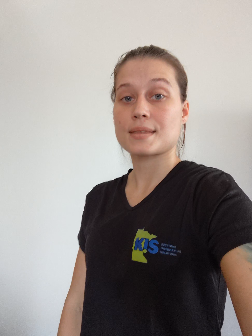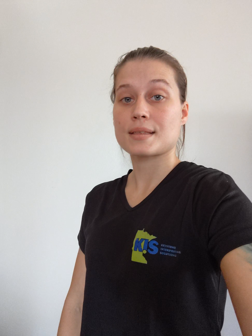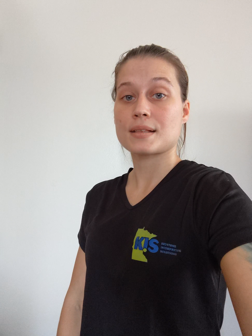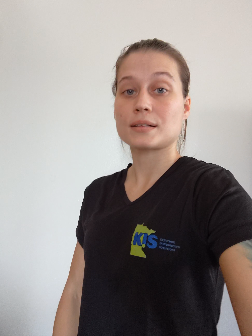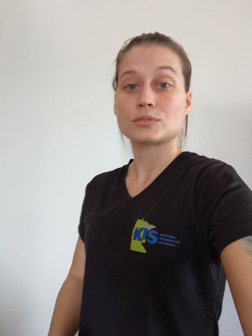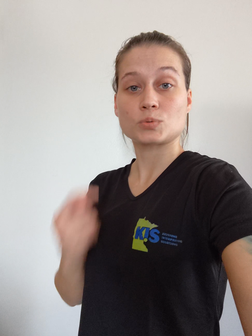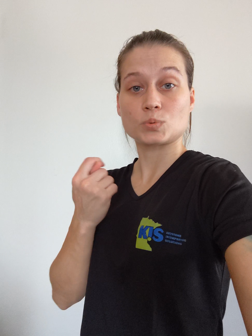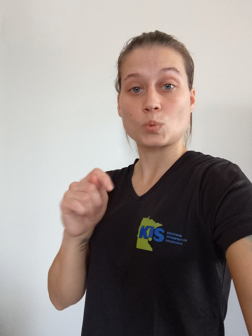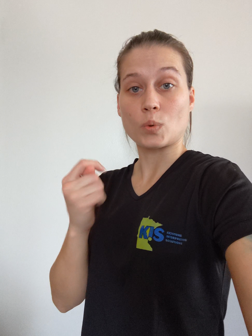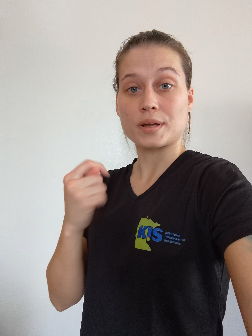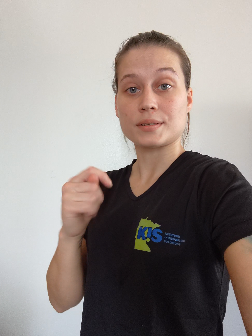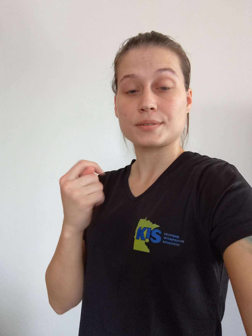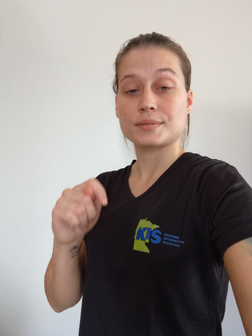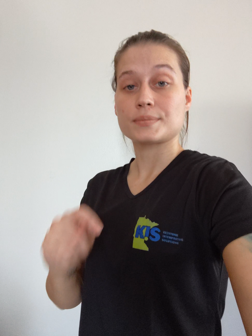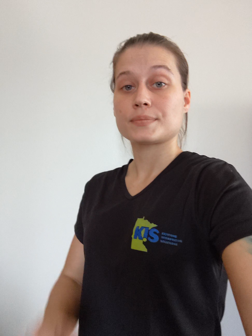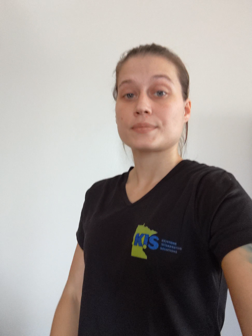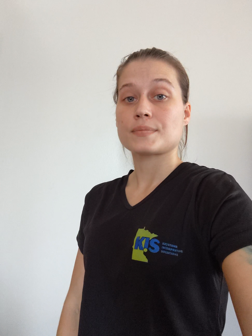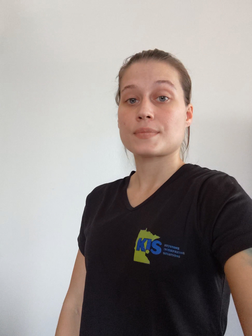toy